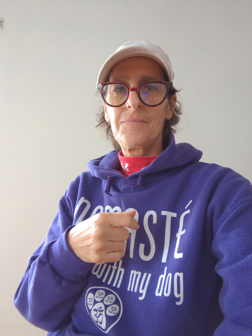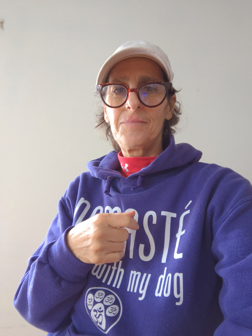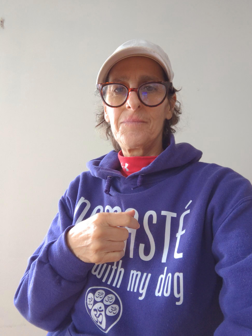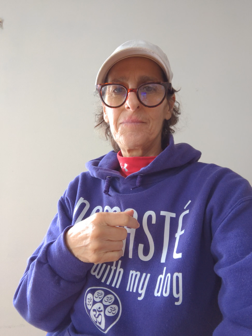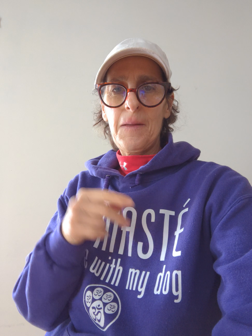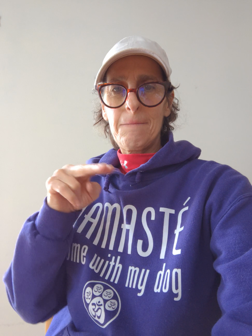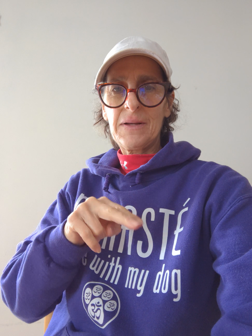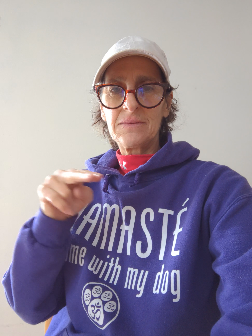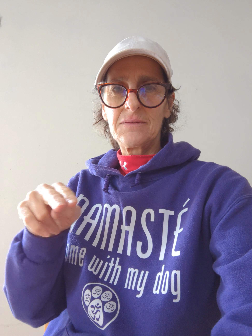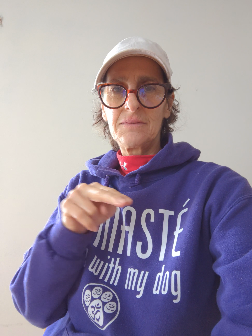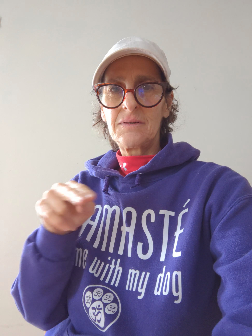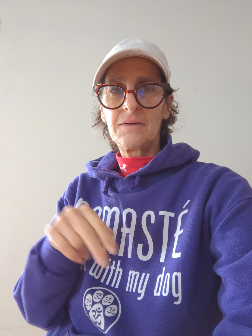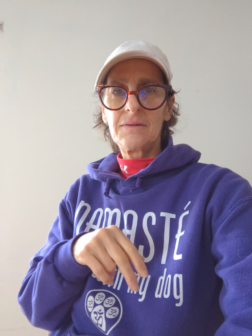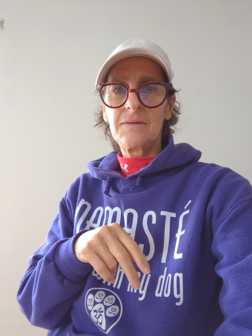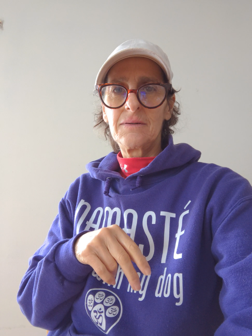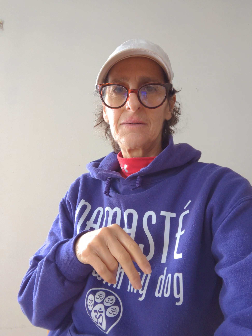puzzle